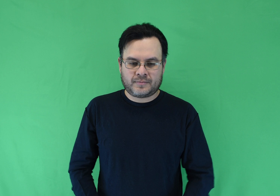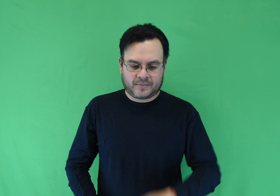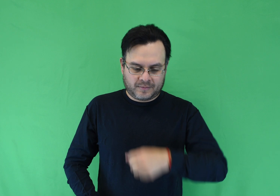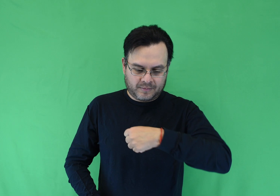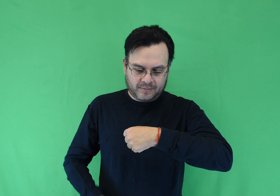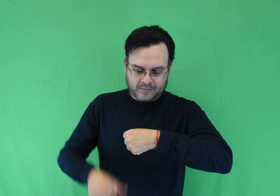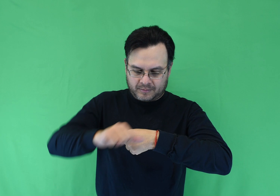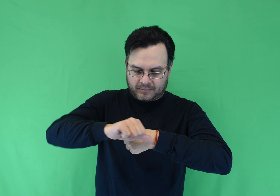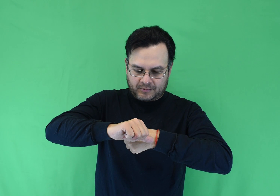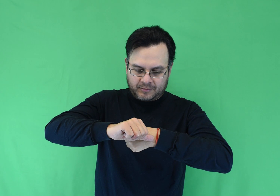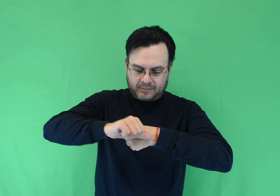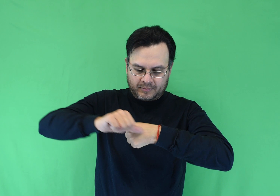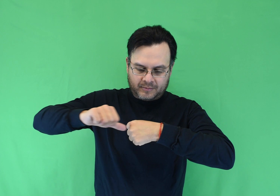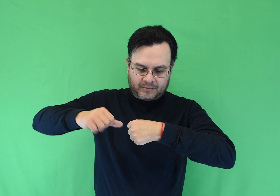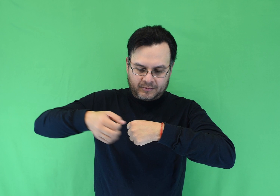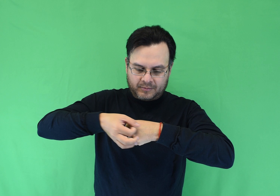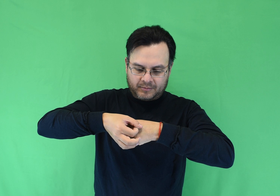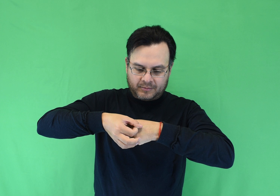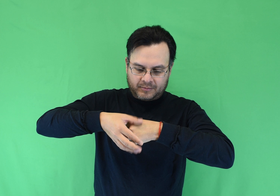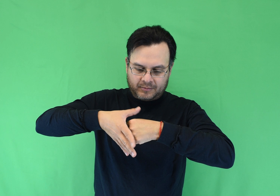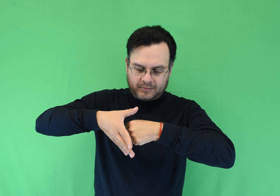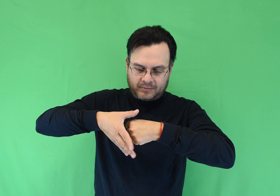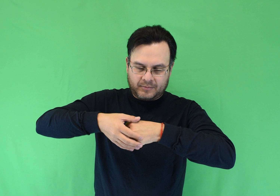cortar abrir